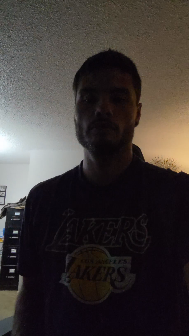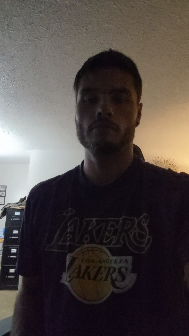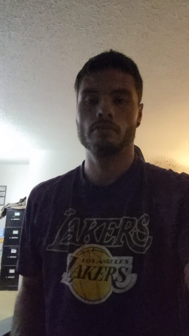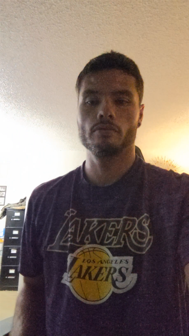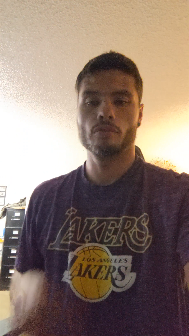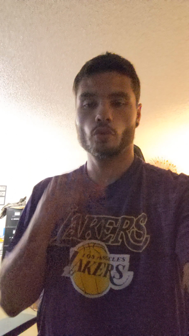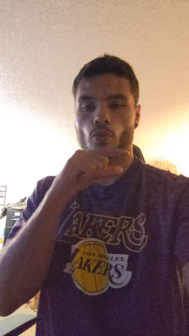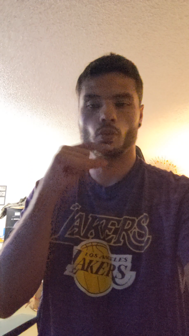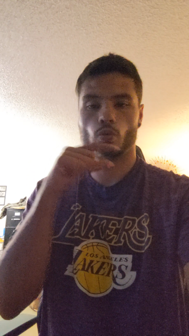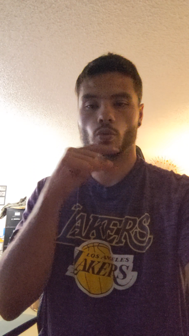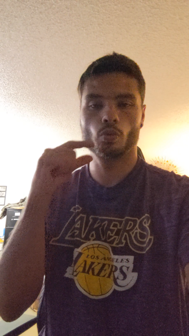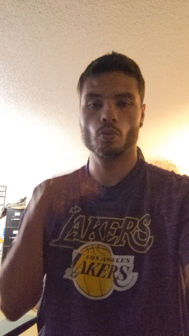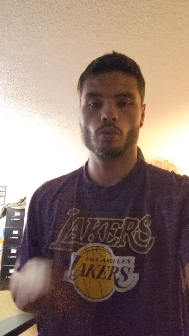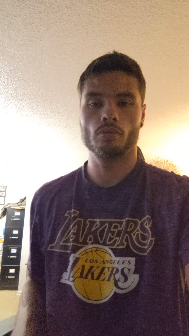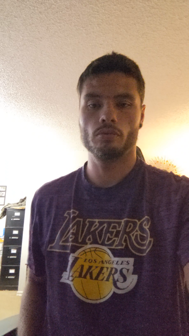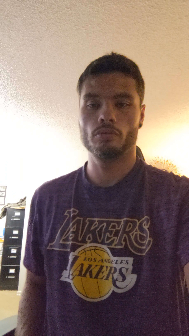glue